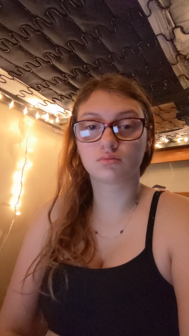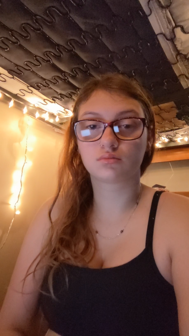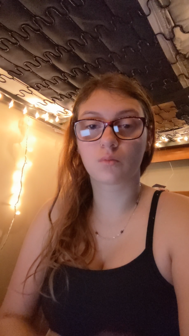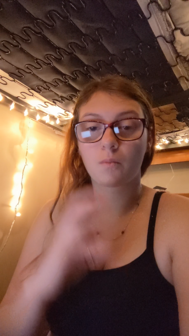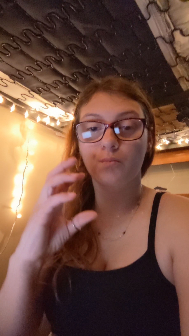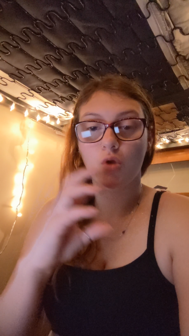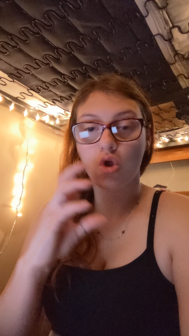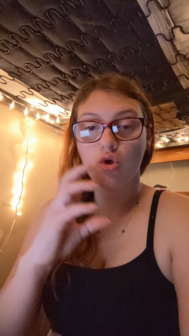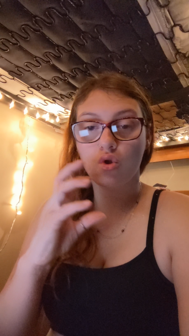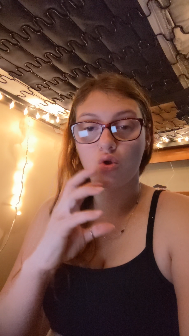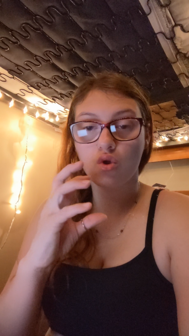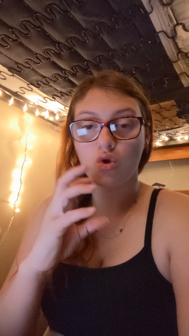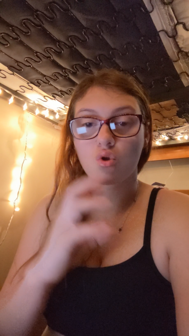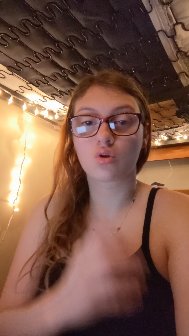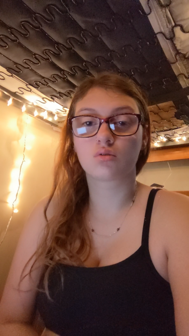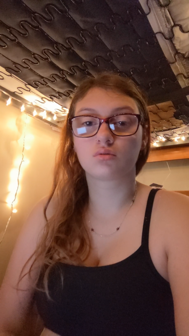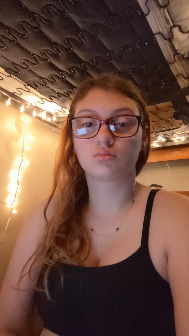ball